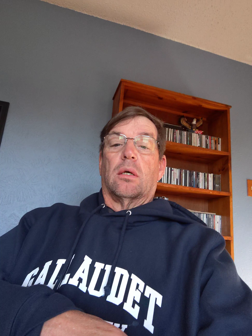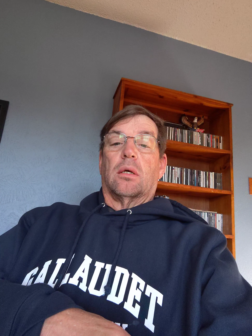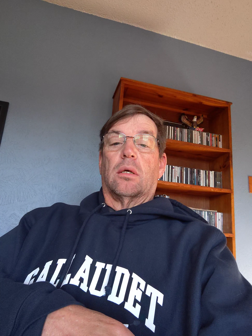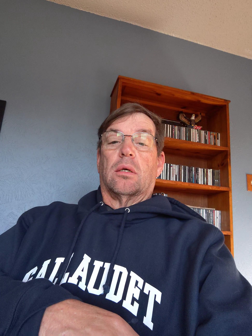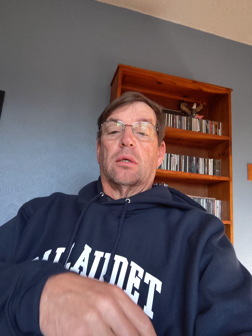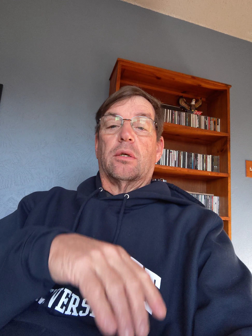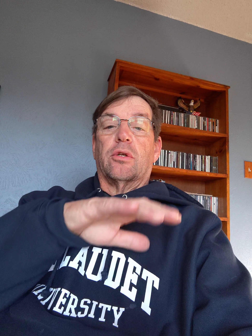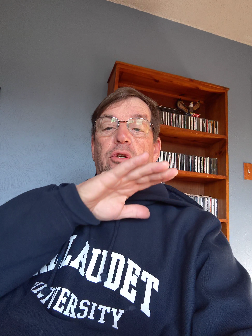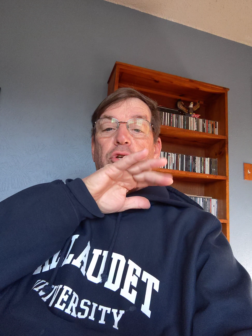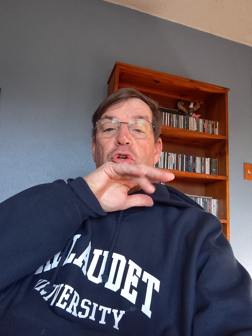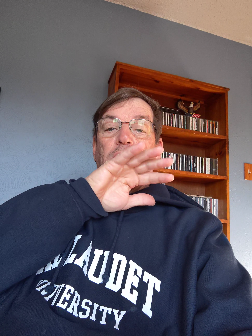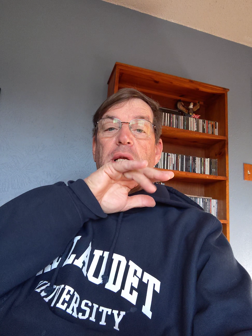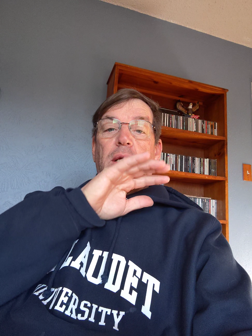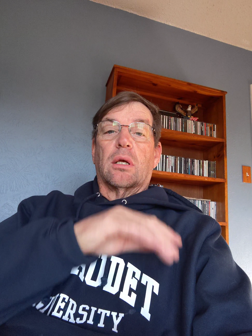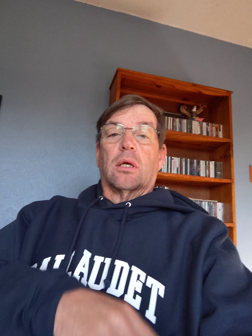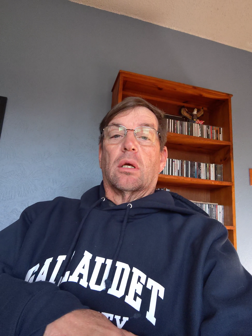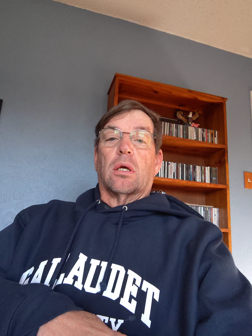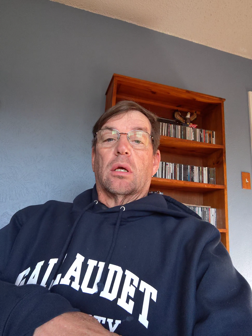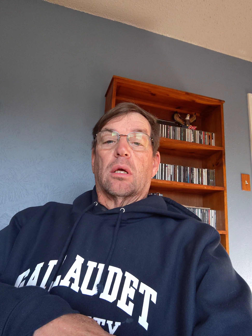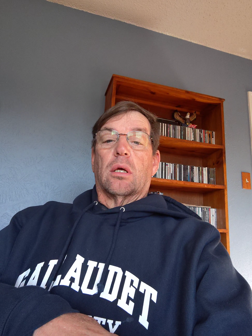dirty